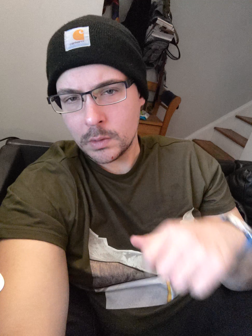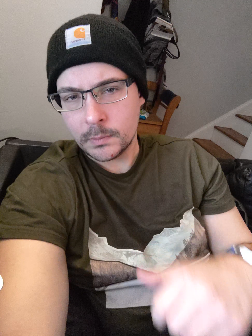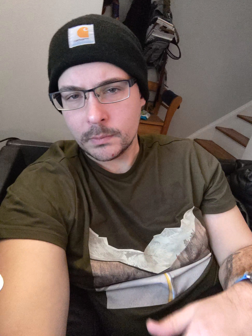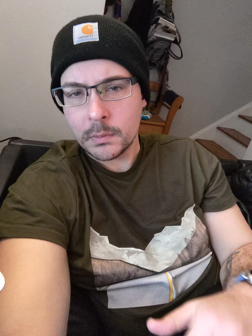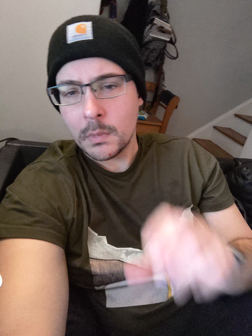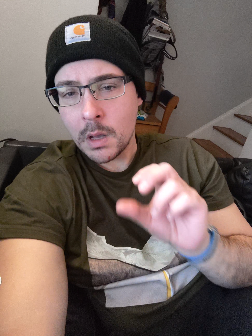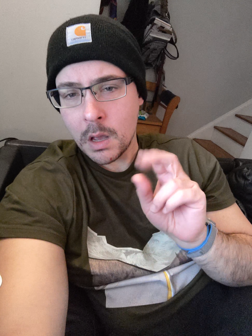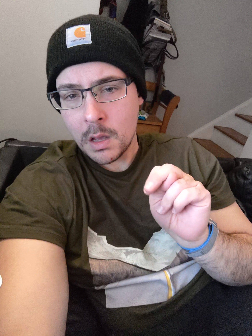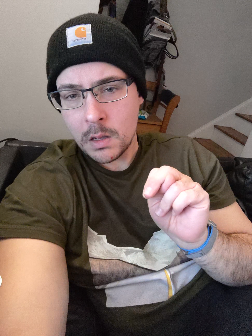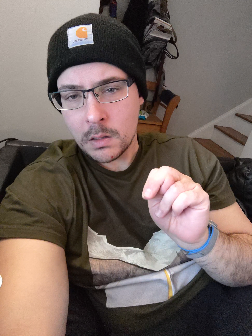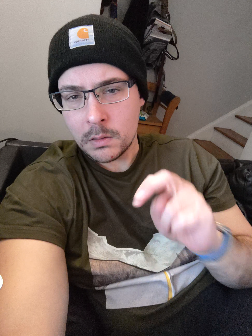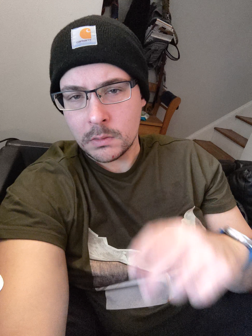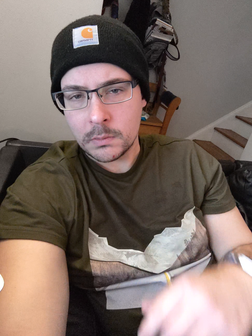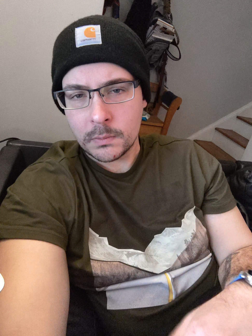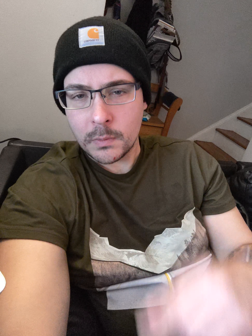on